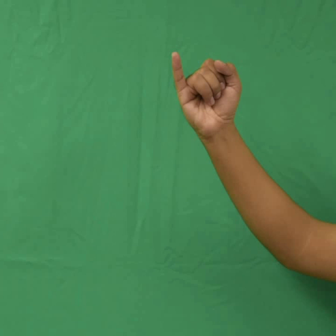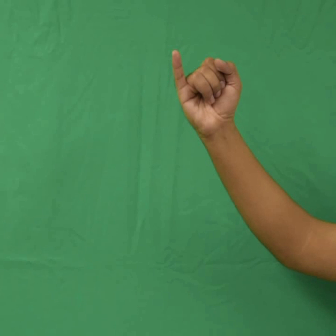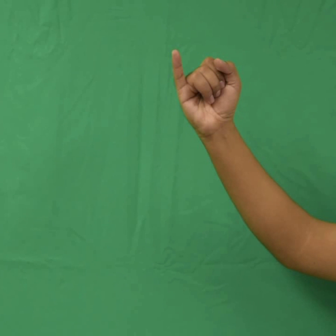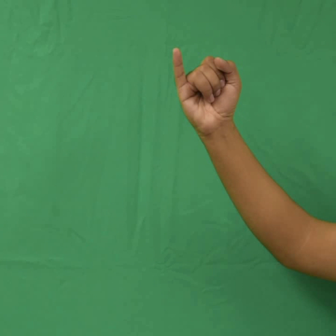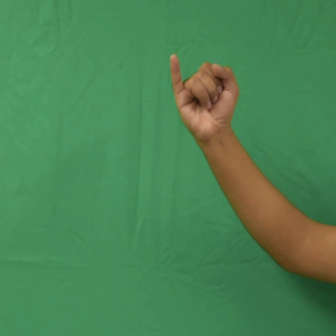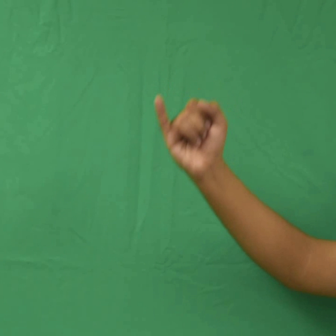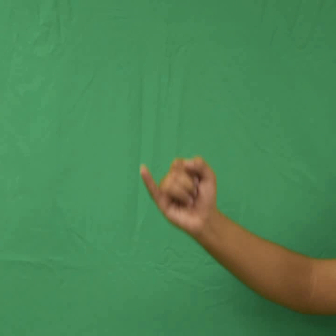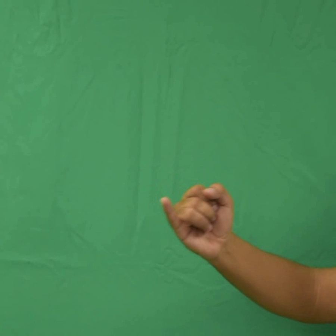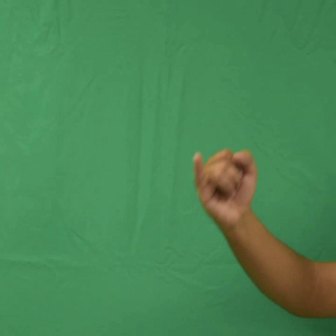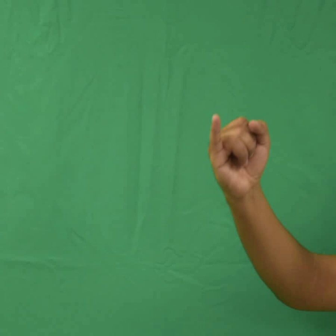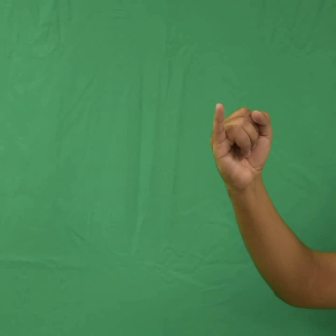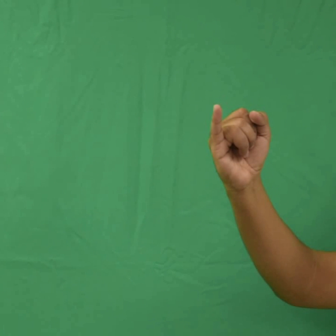J